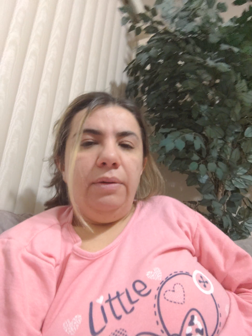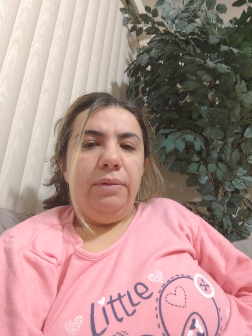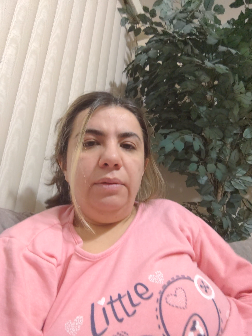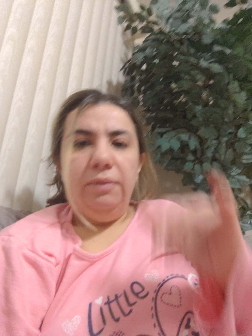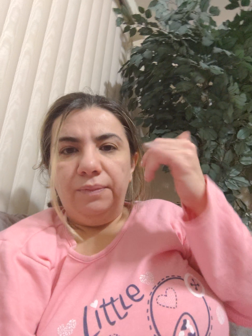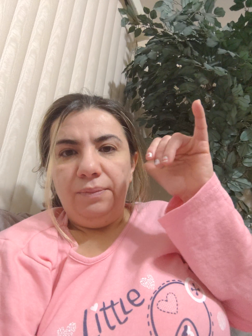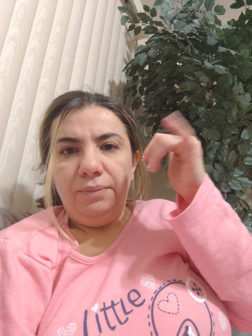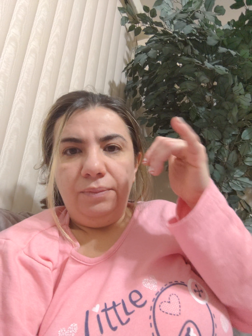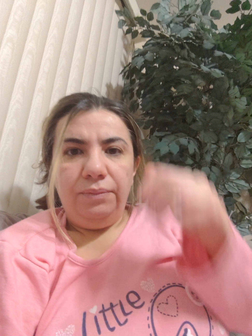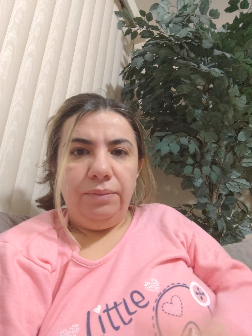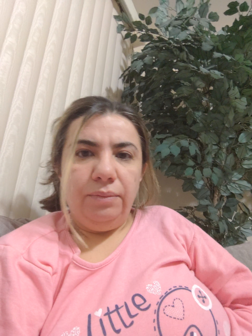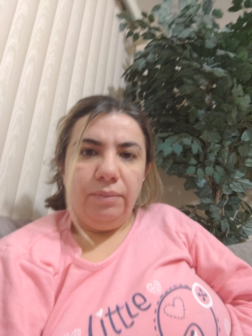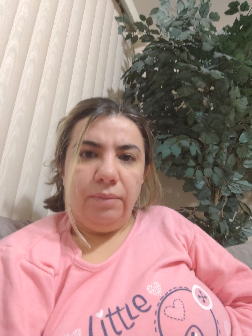yellow